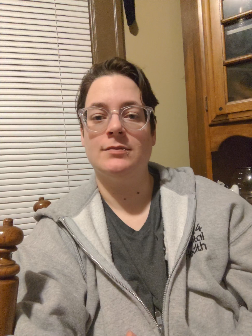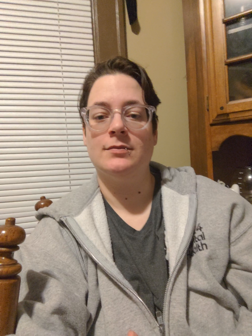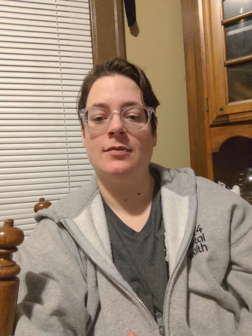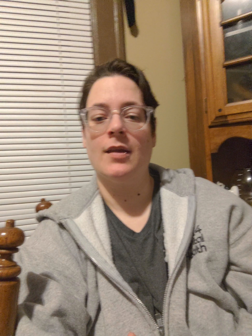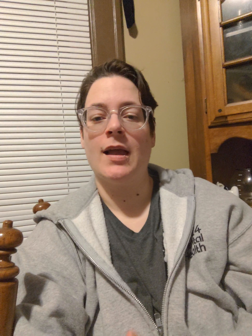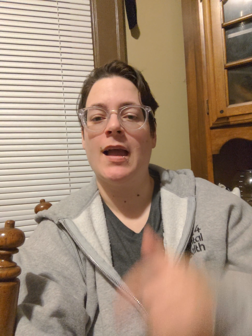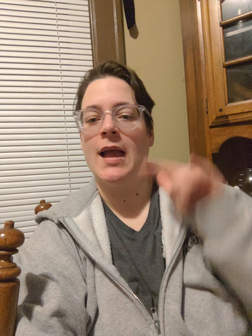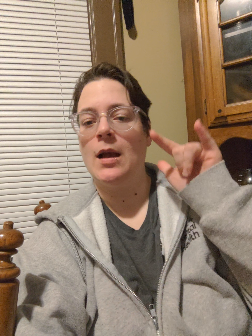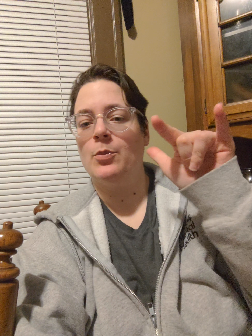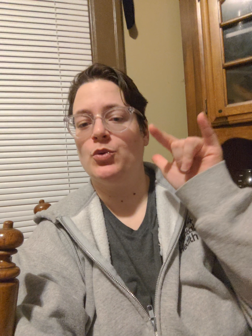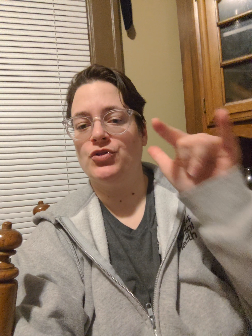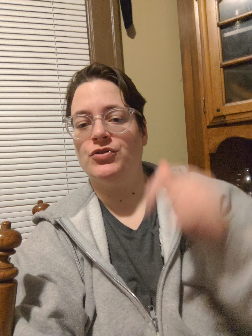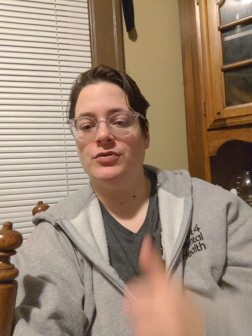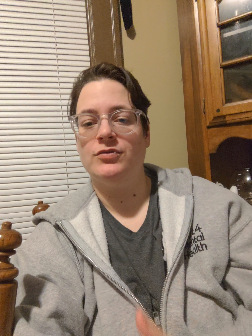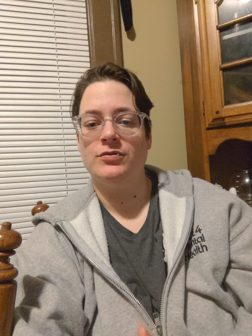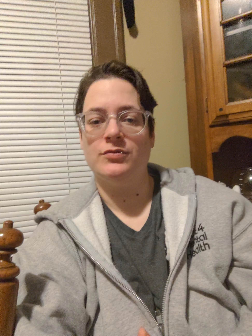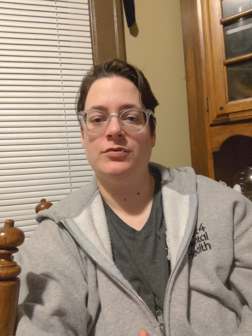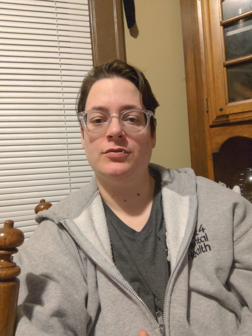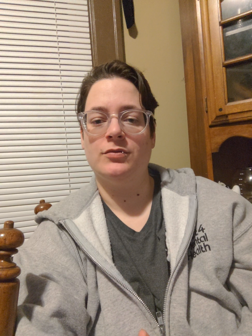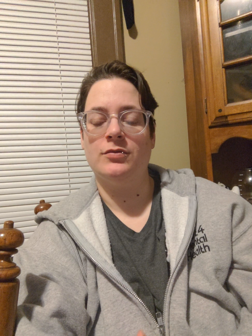airplane